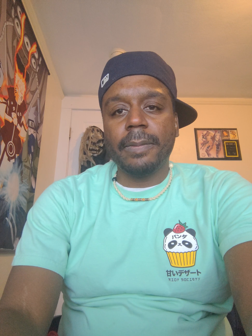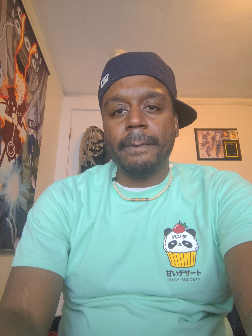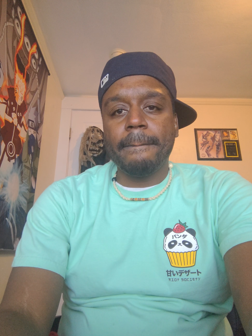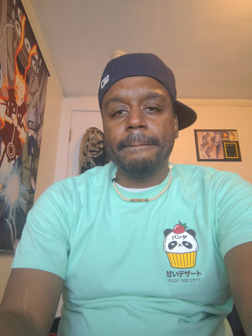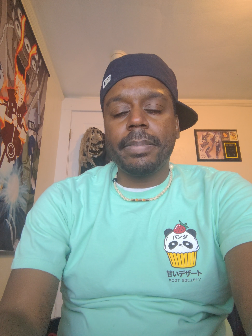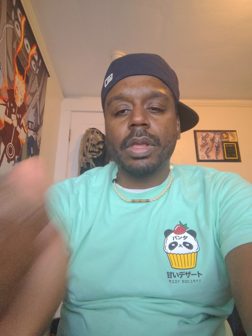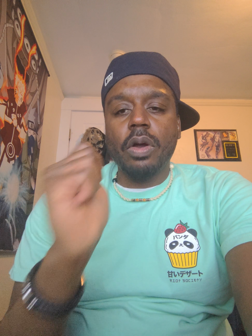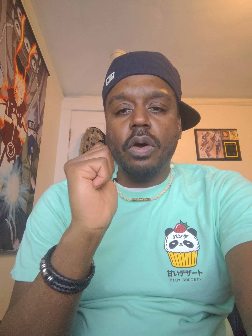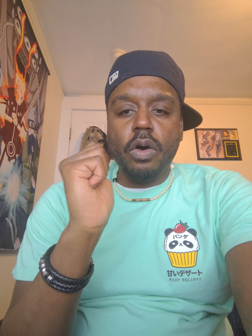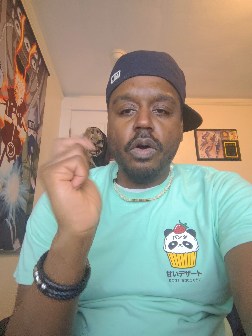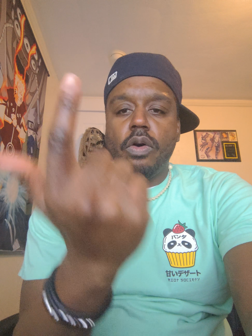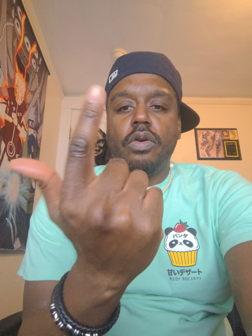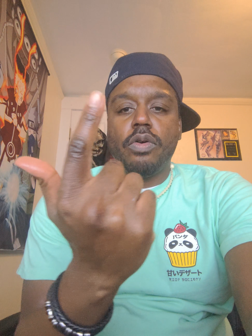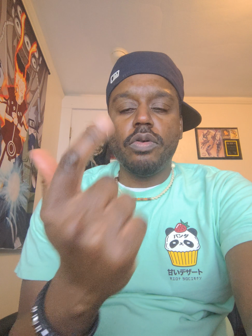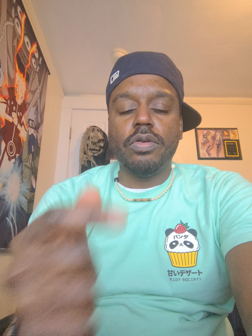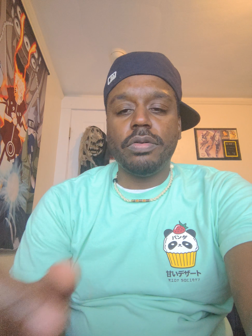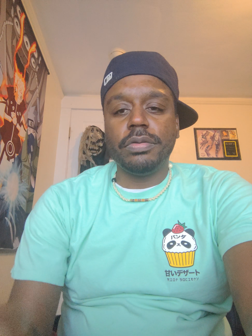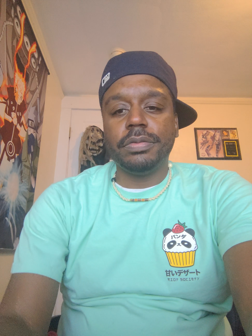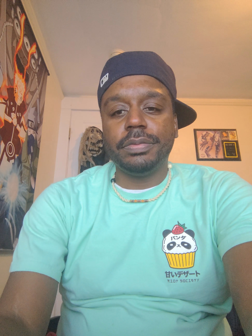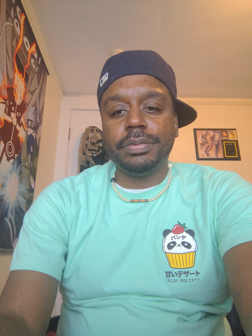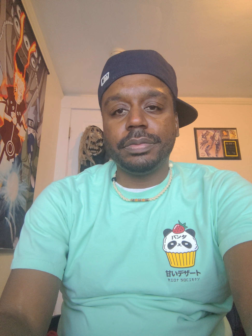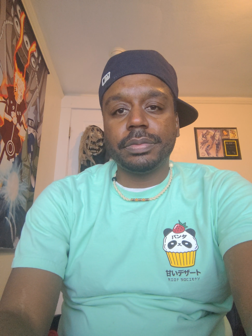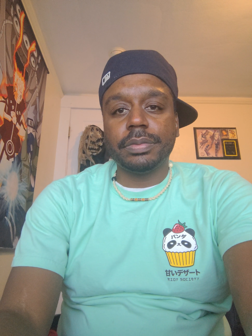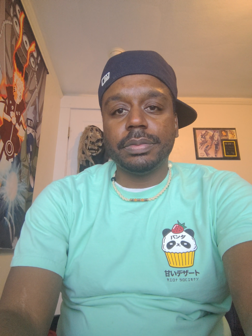all